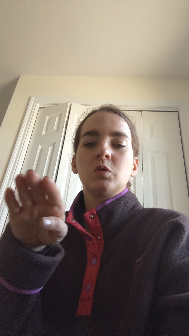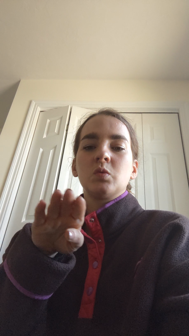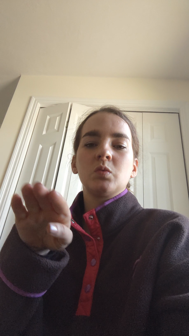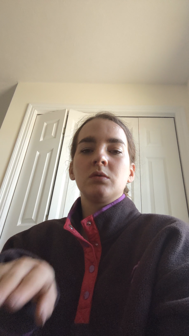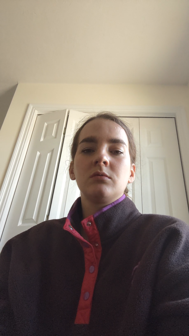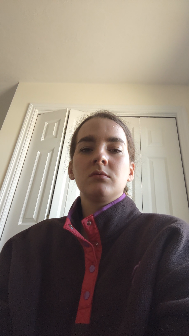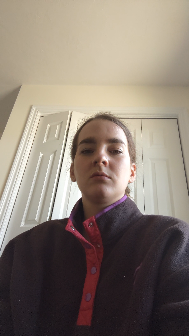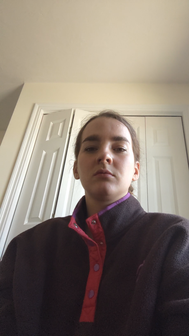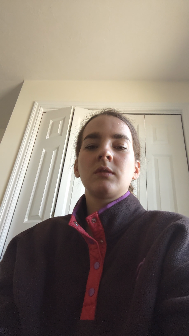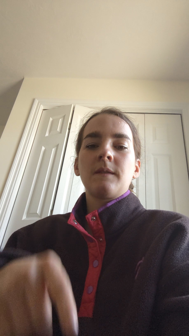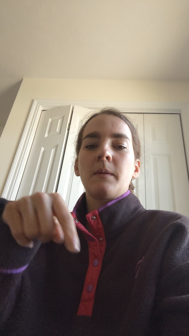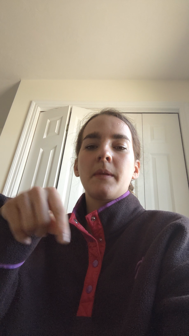flip-flop